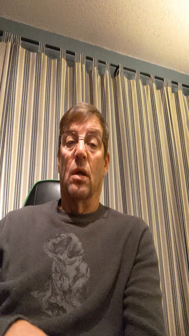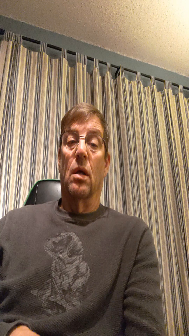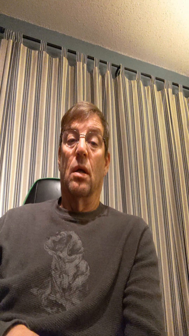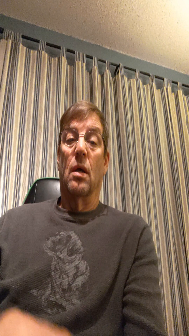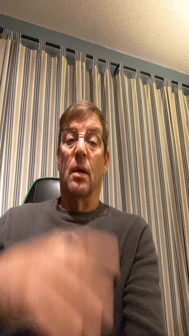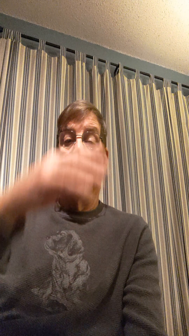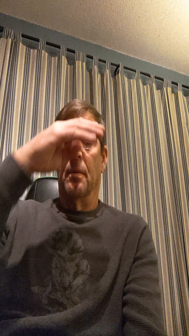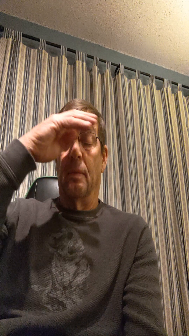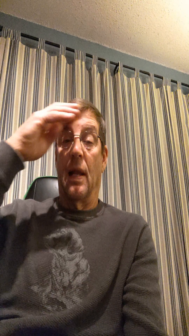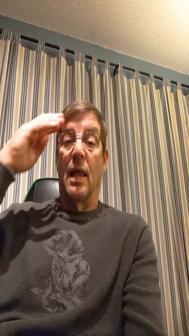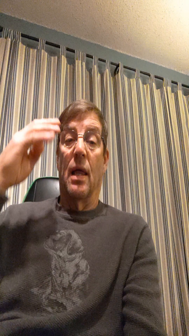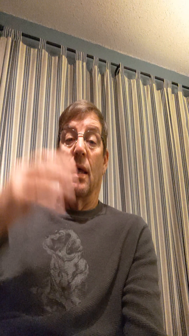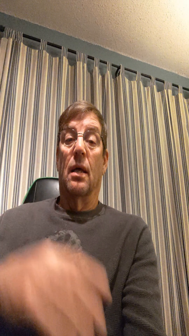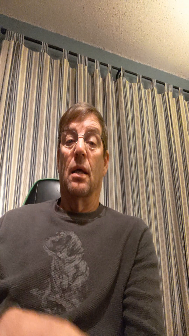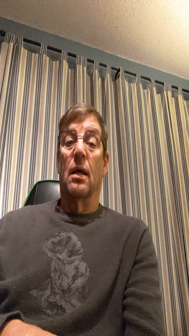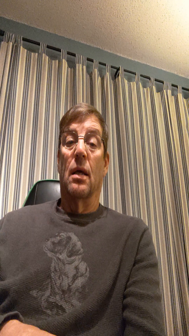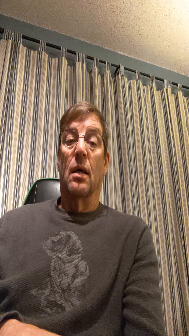black